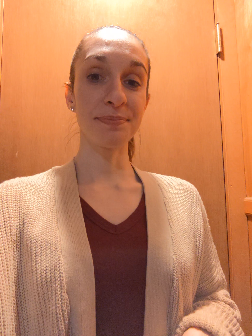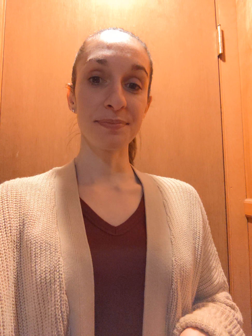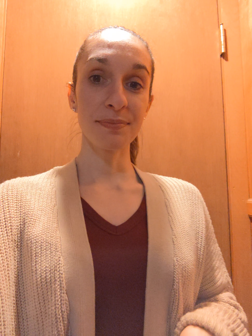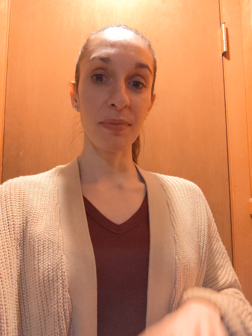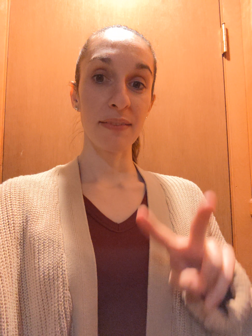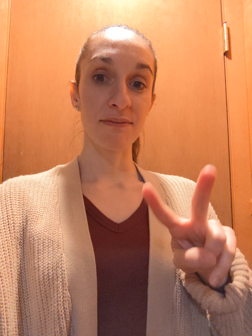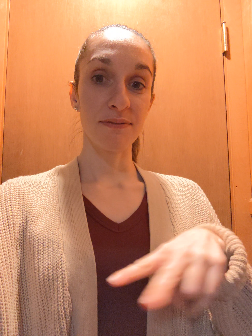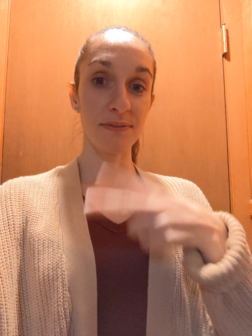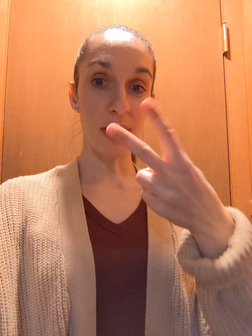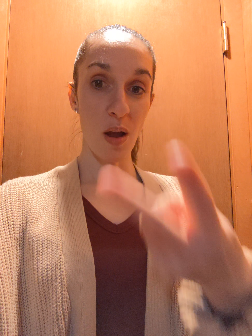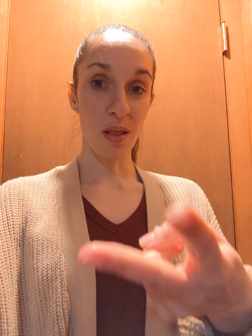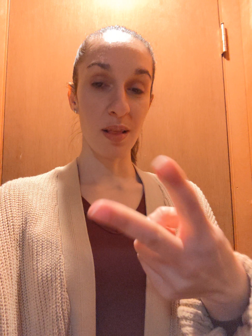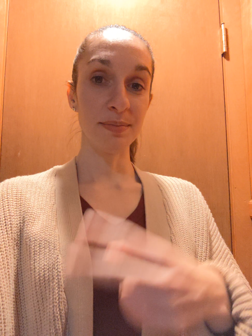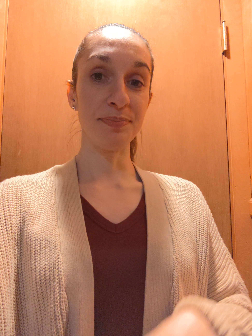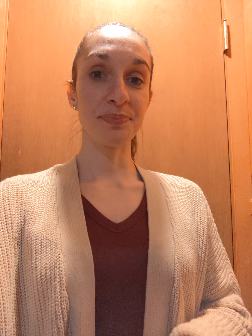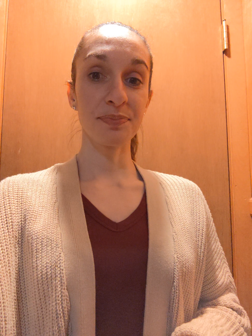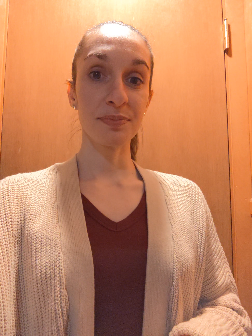fall